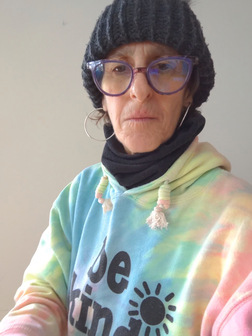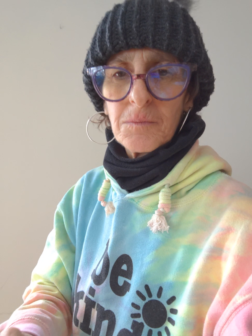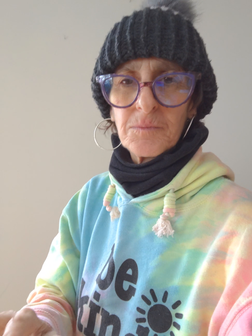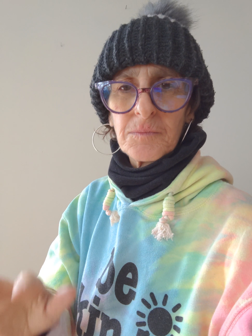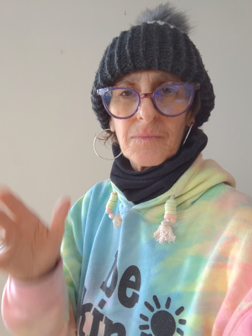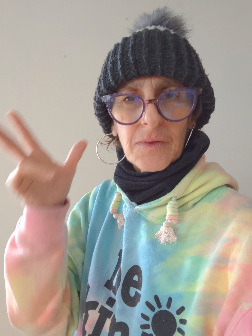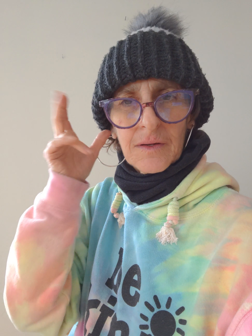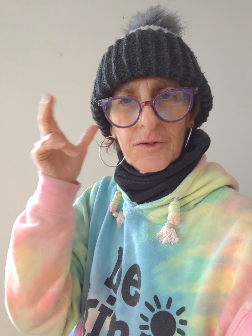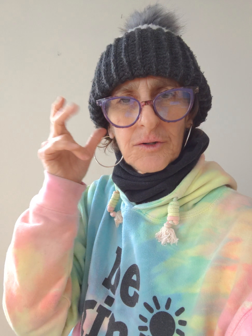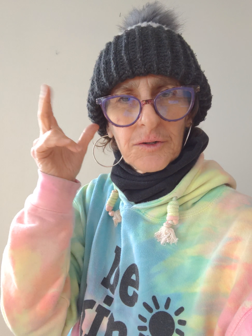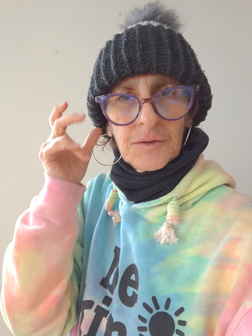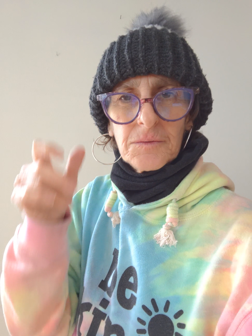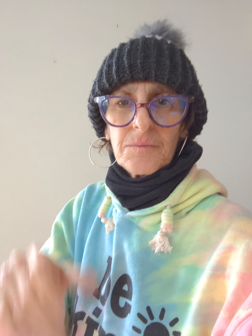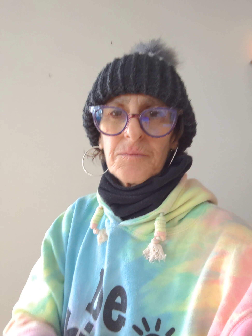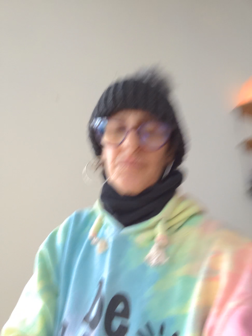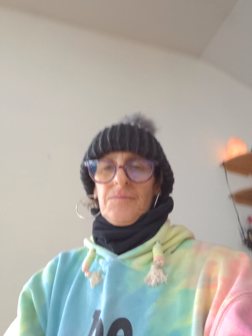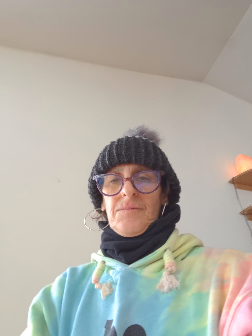hear